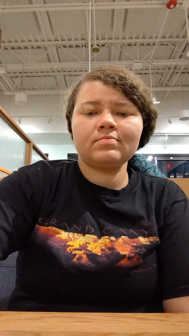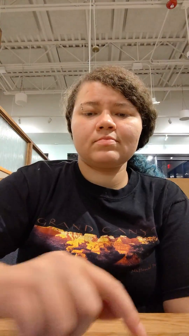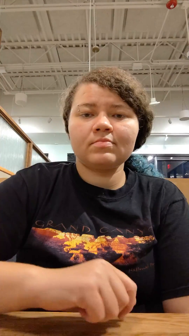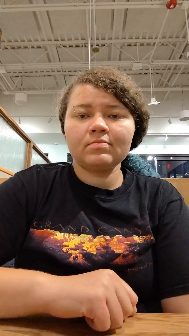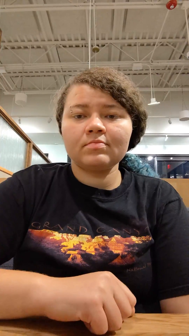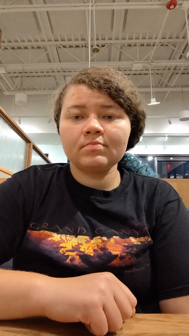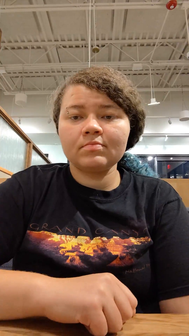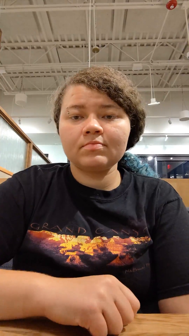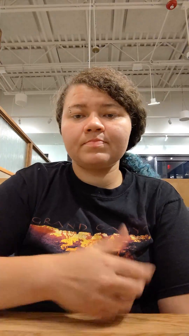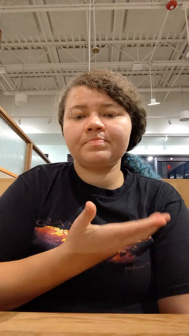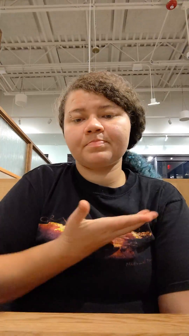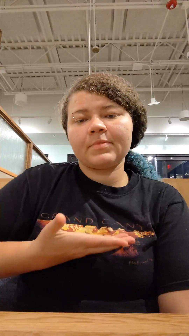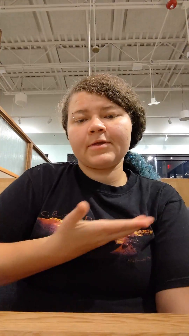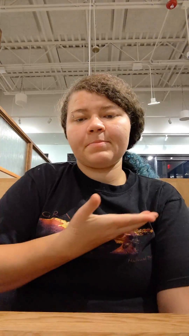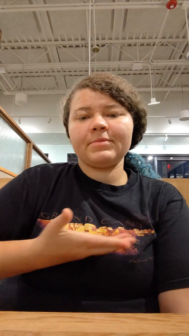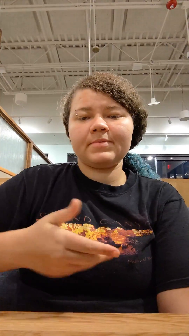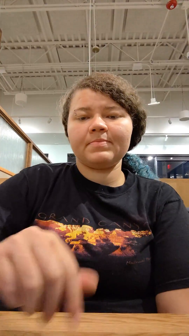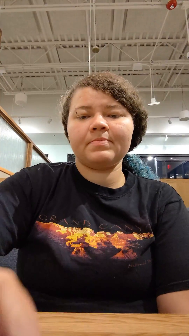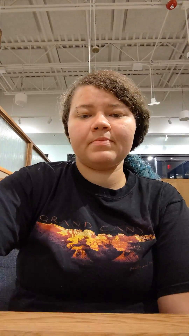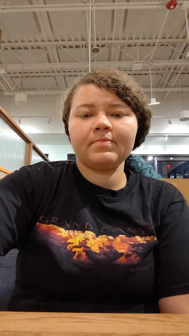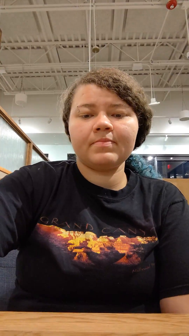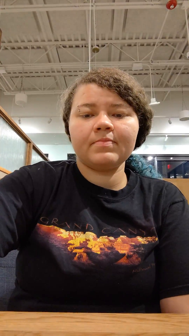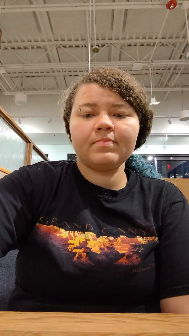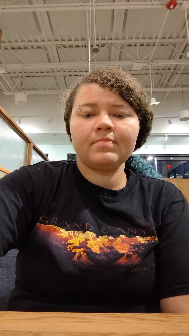baby